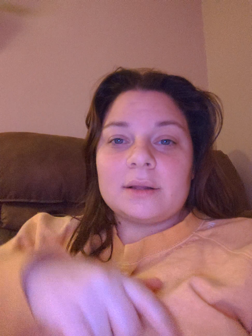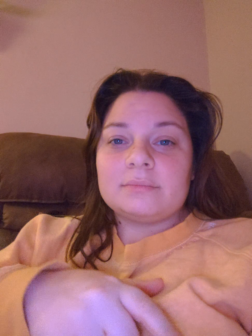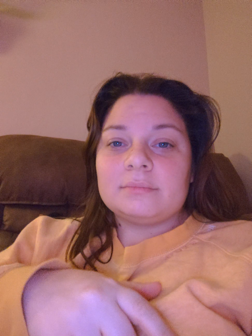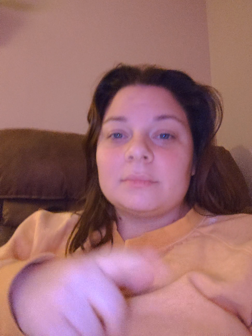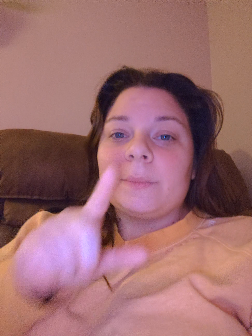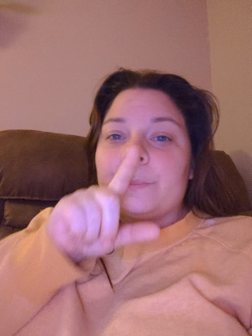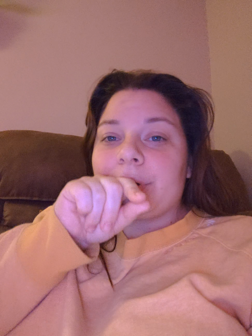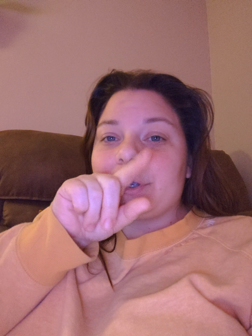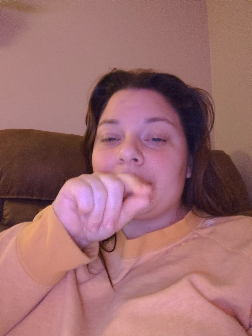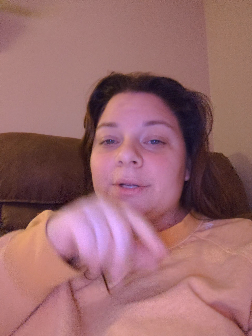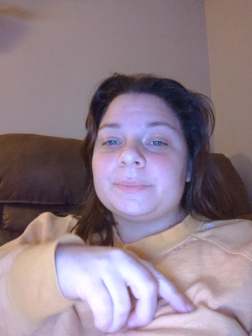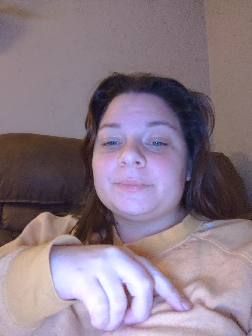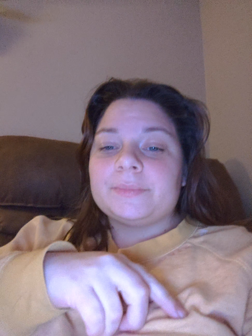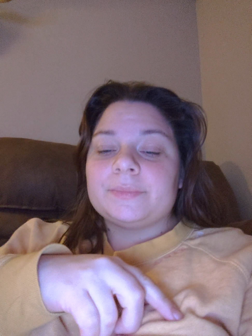bird